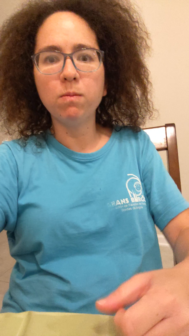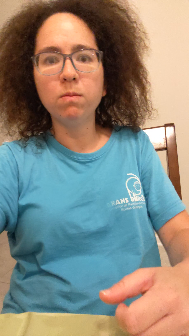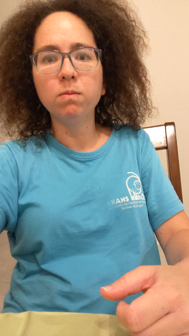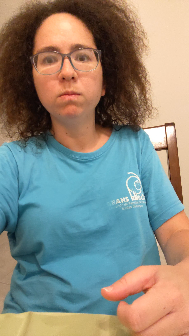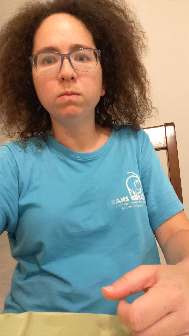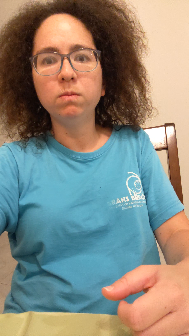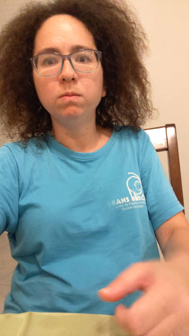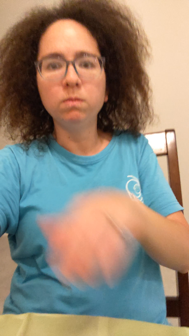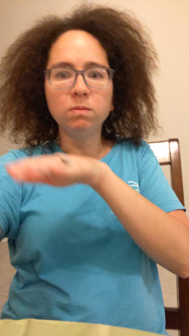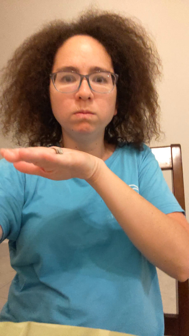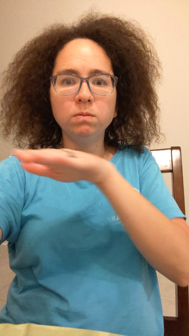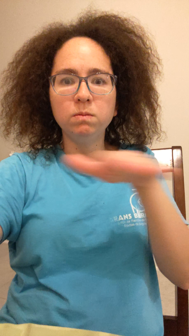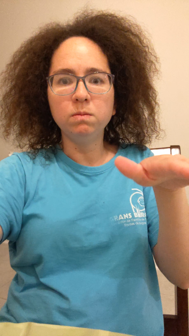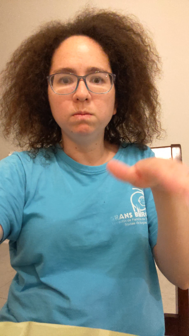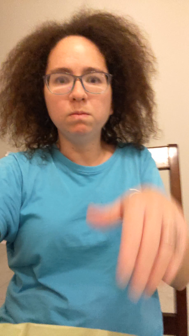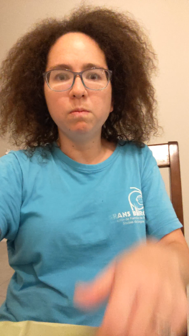nice